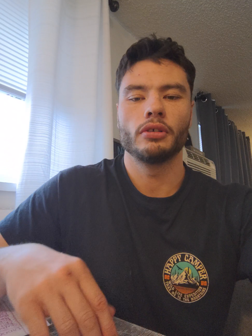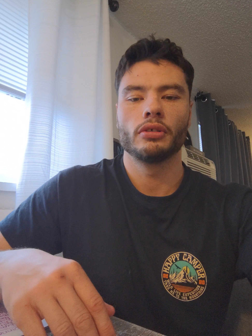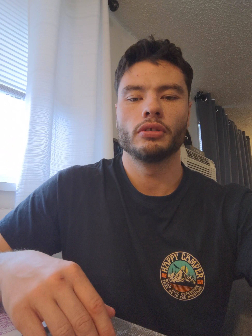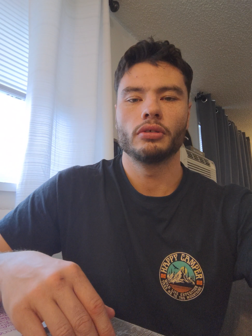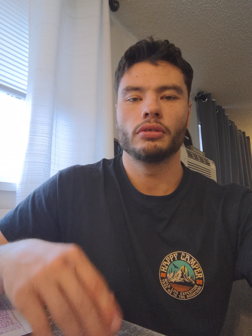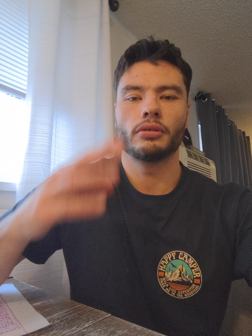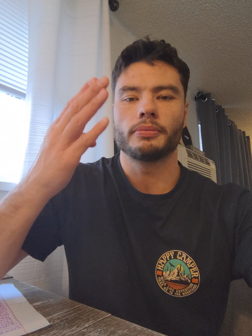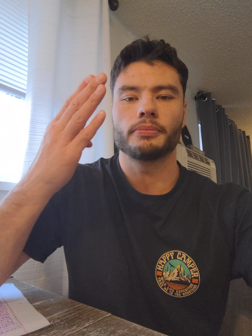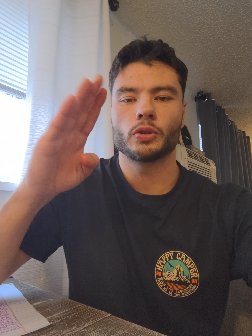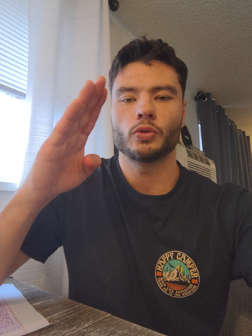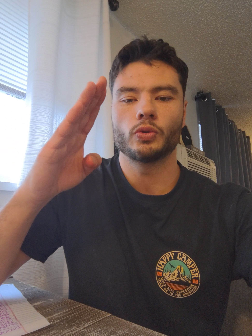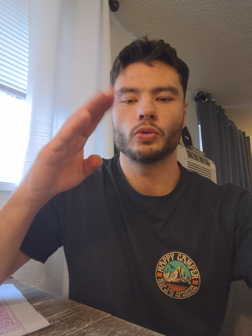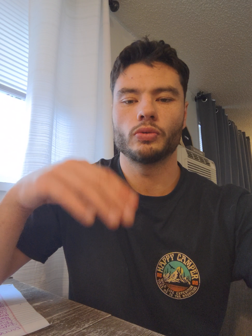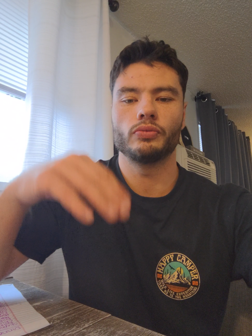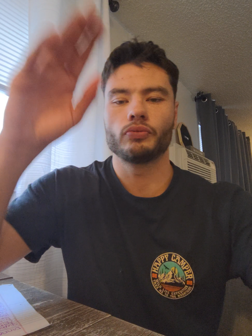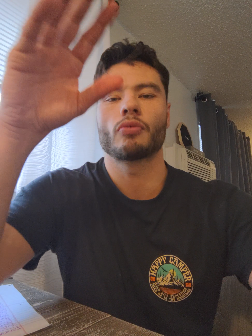blue